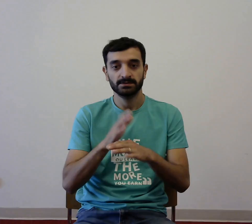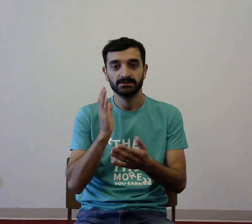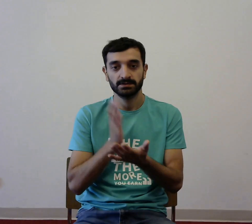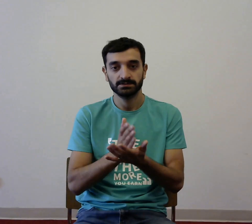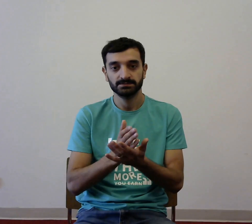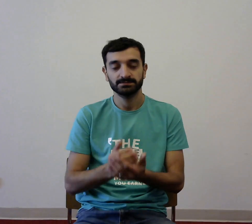var